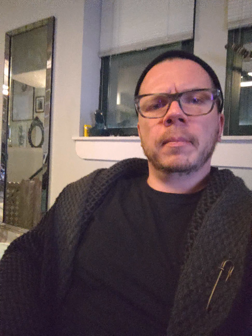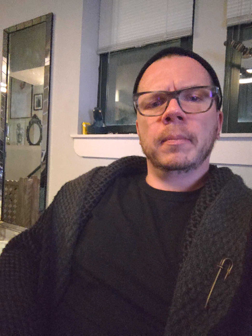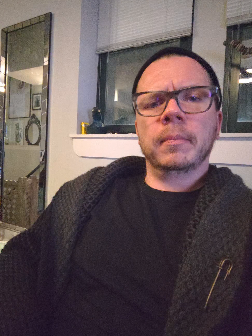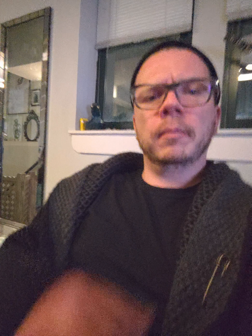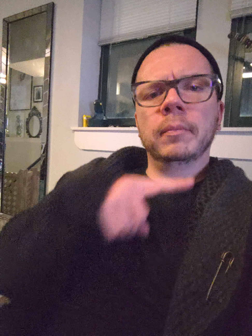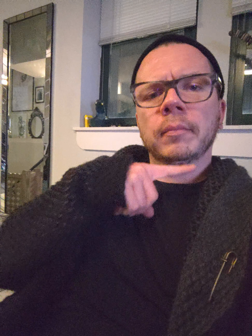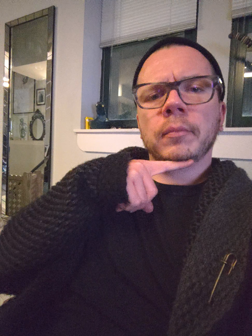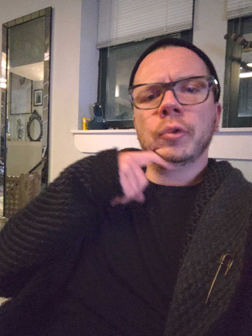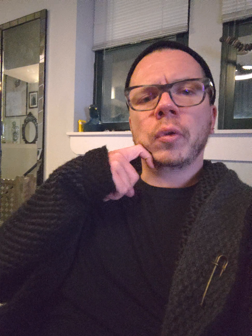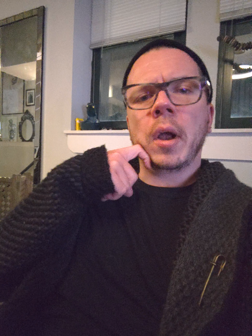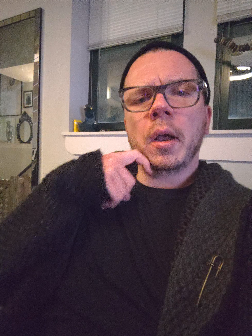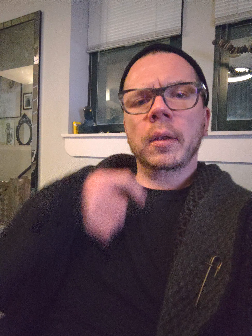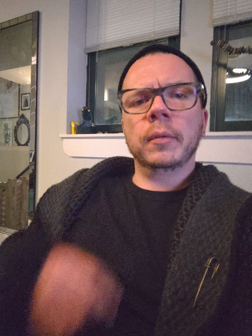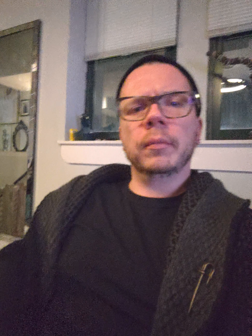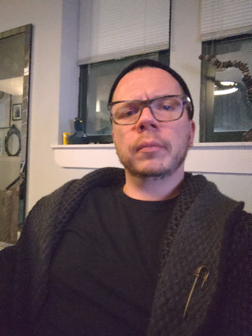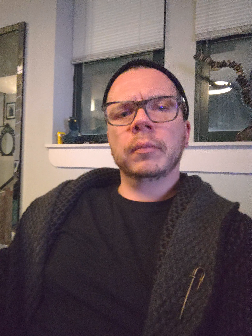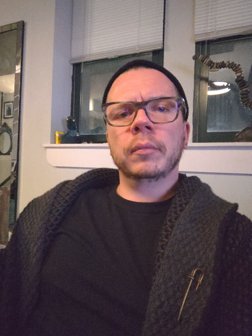dry